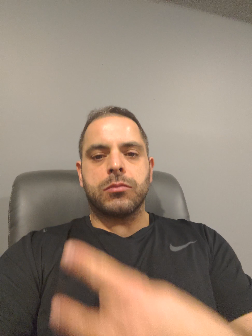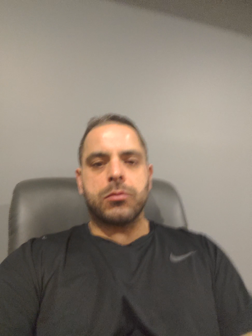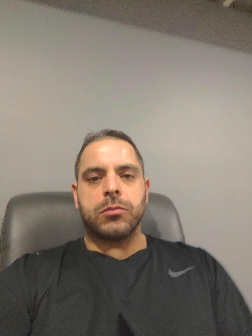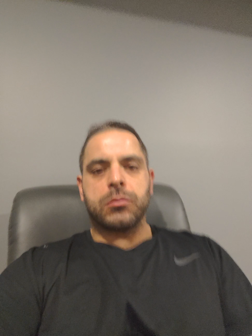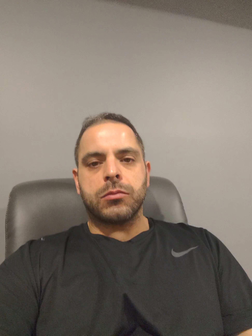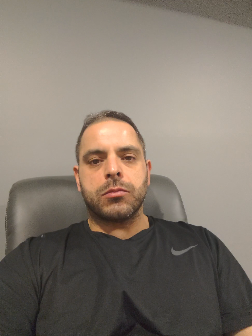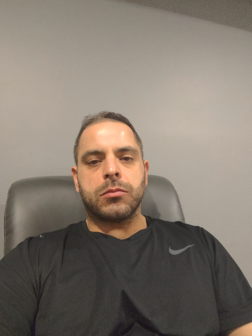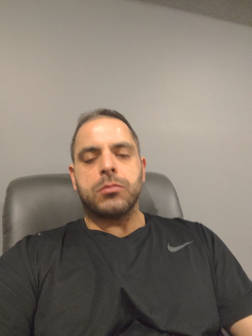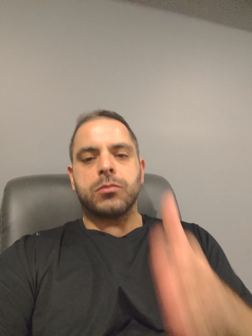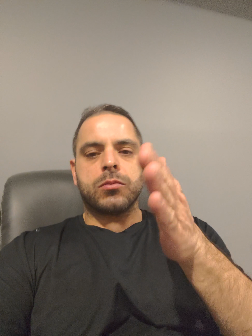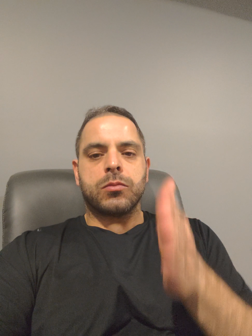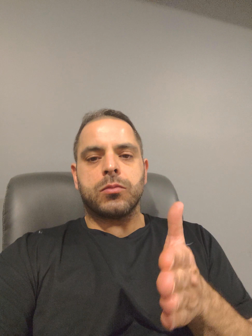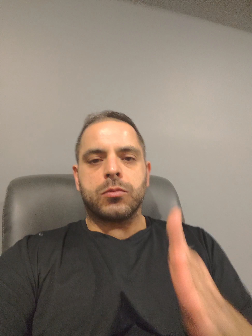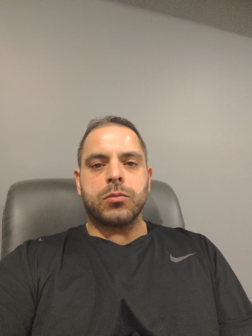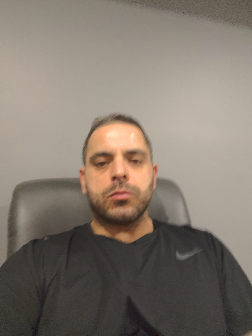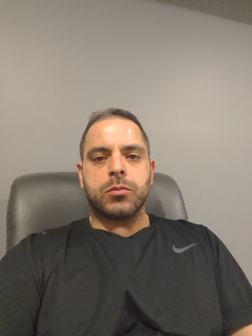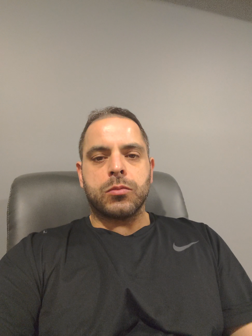person